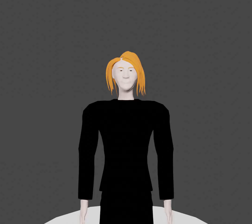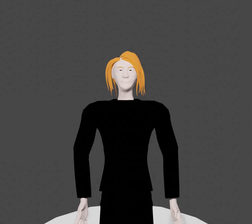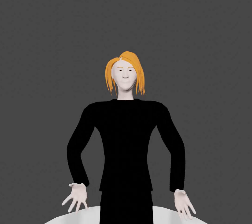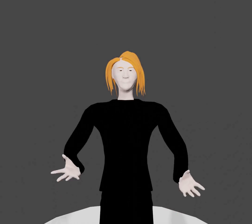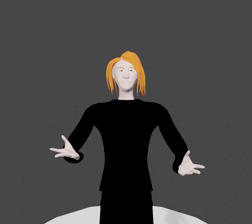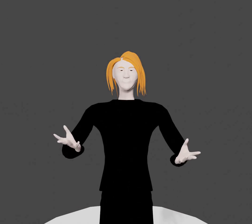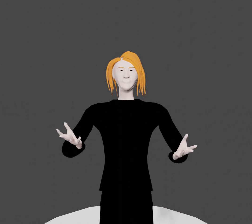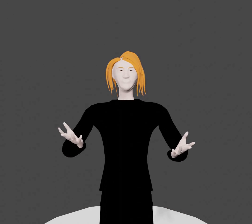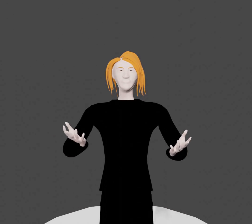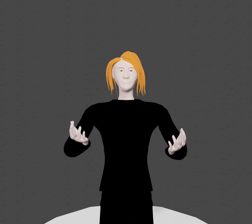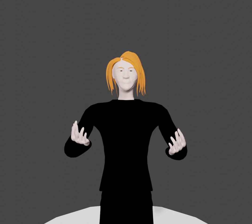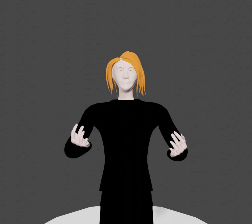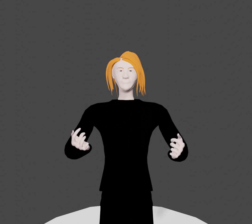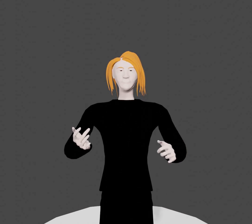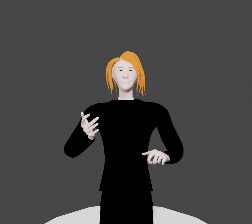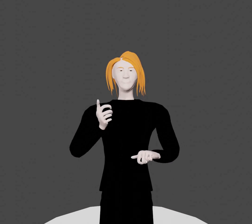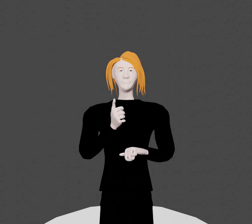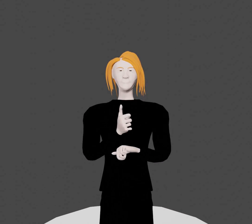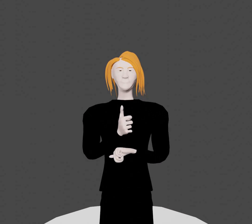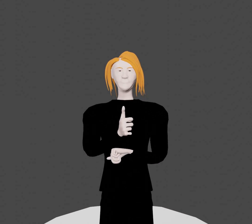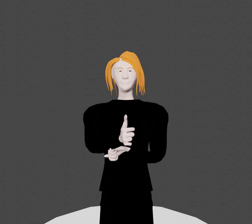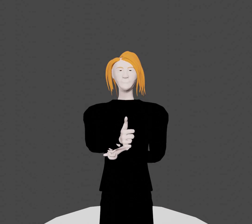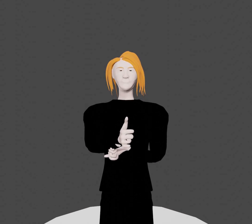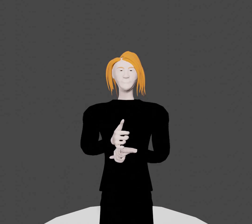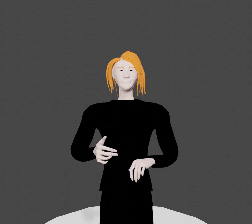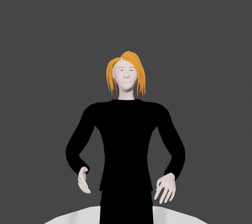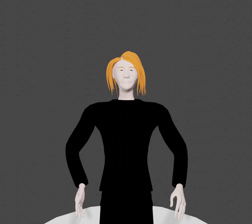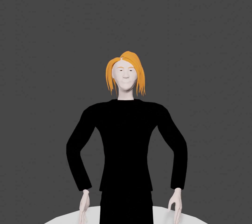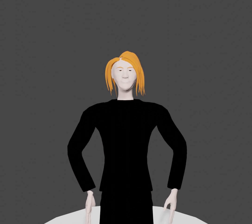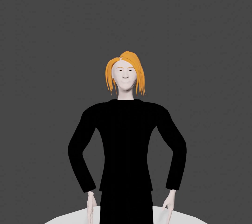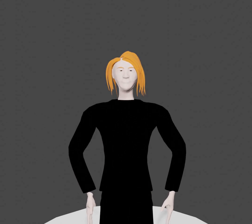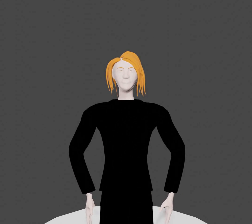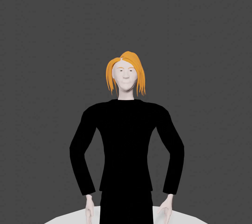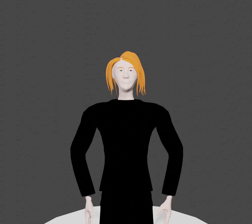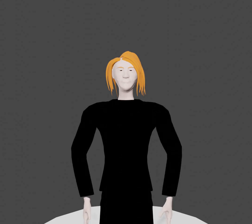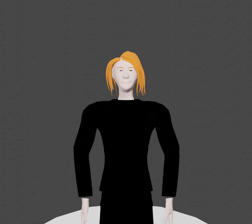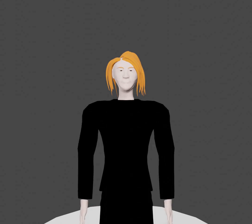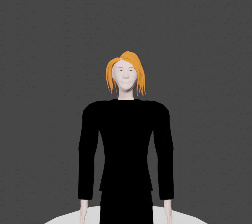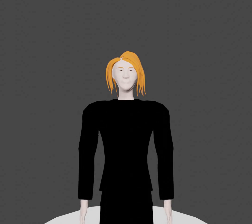Ask for it